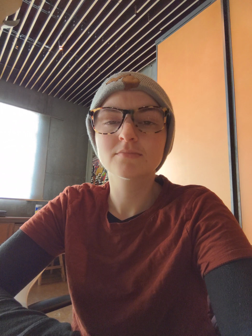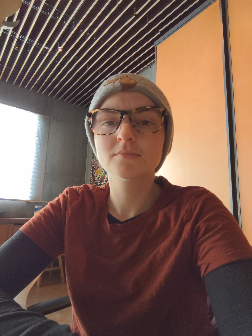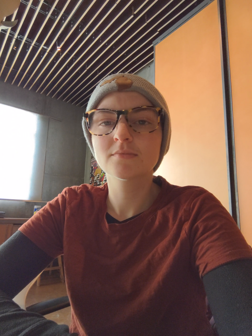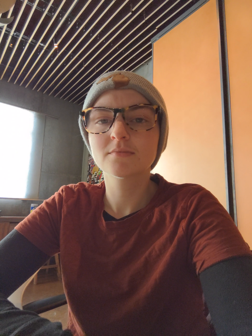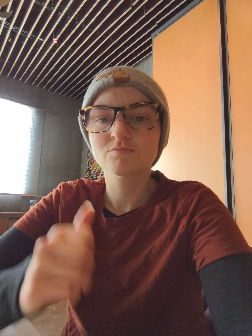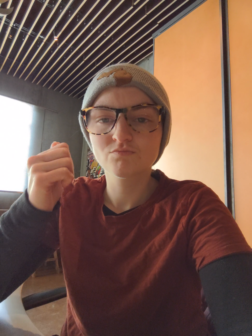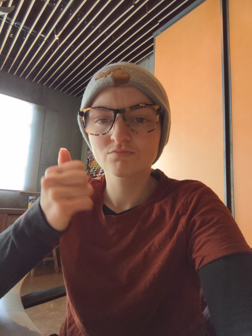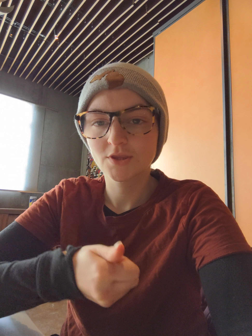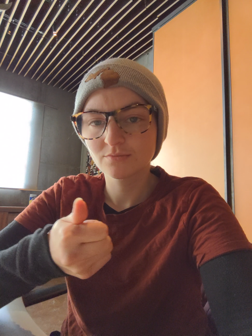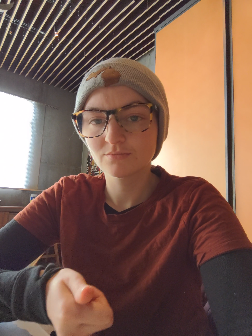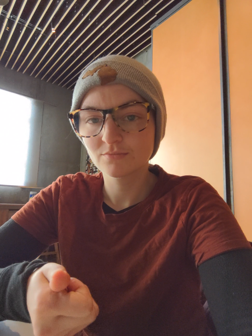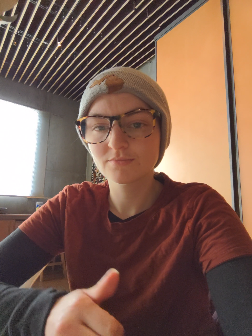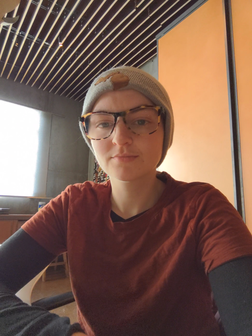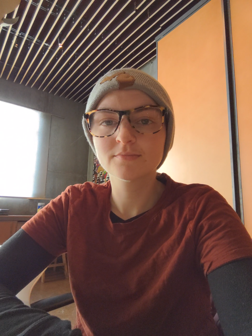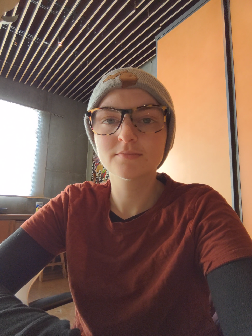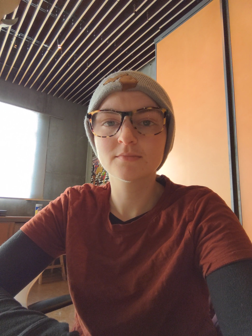every